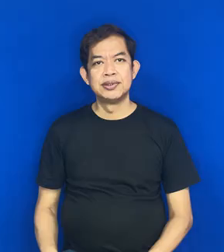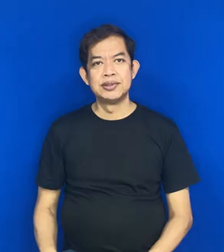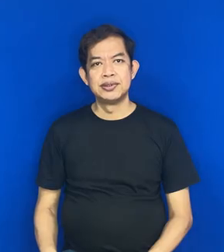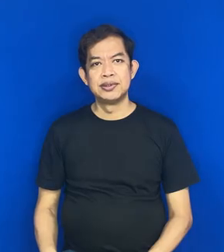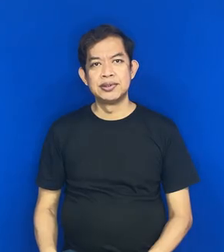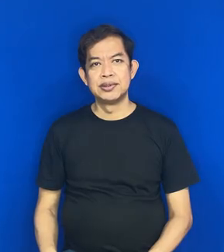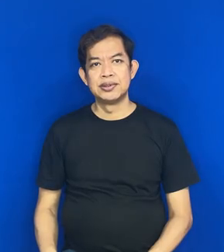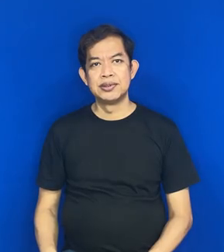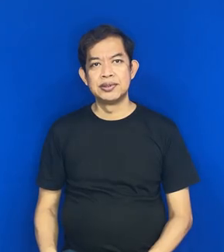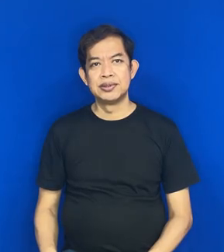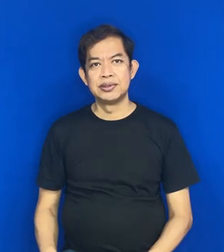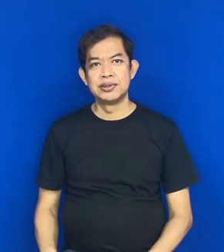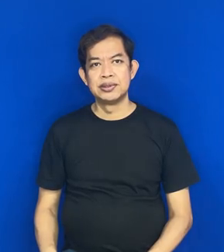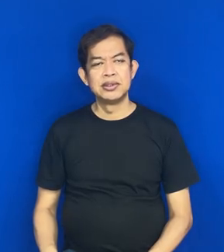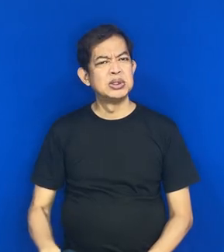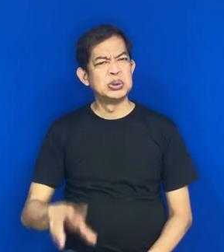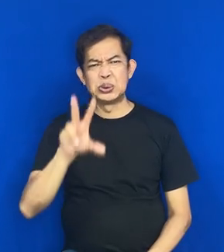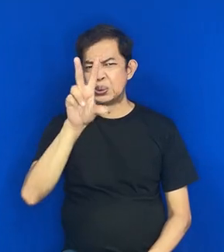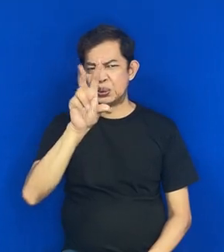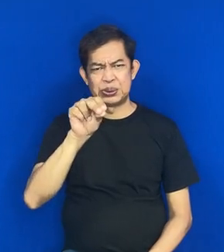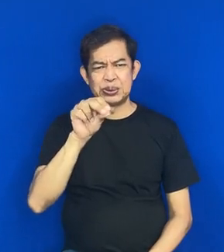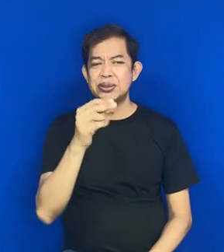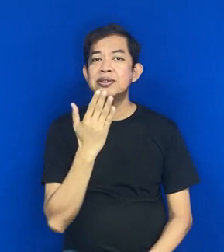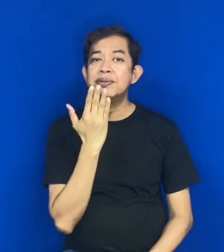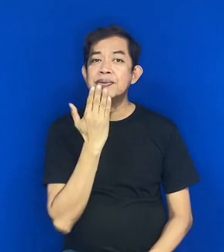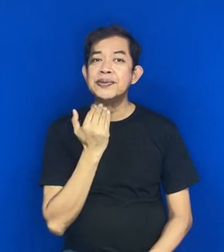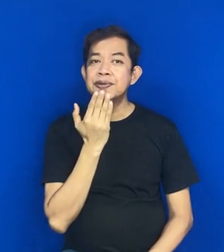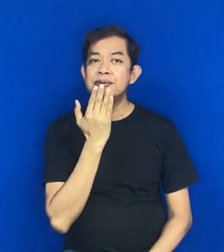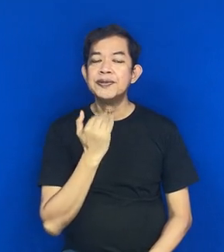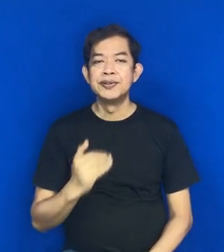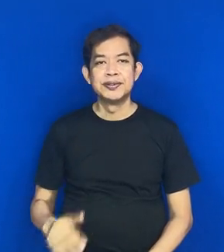no sugar